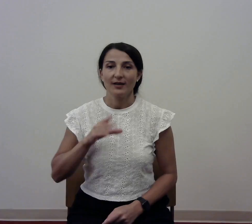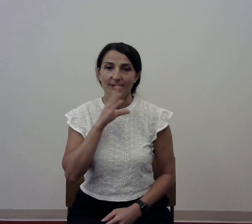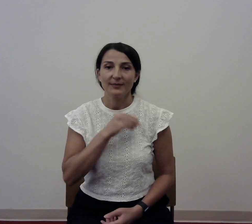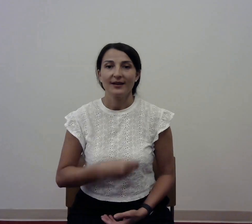bilmək